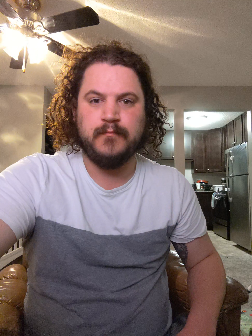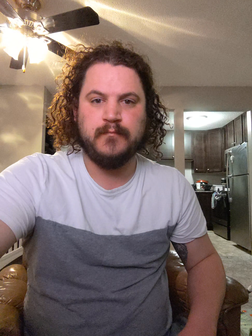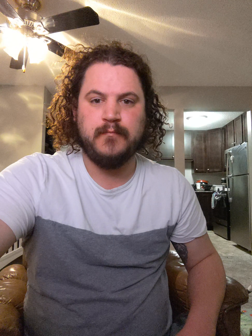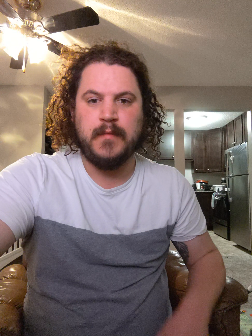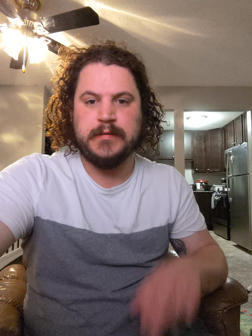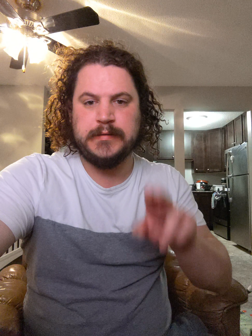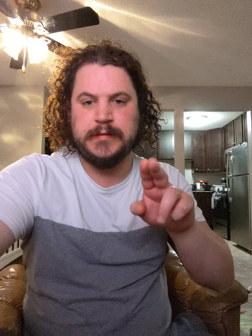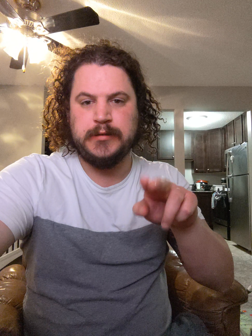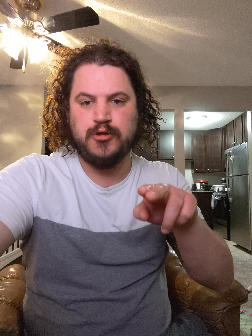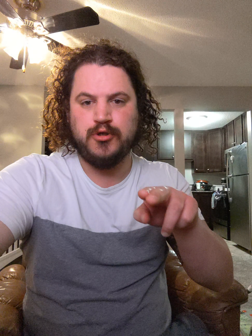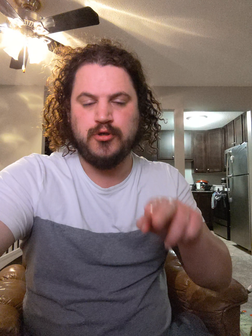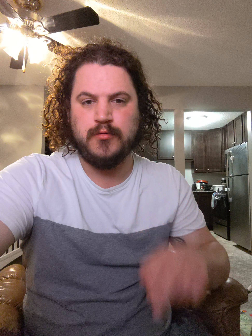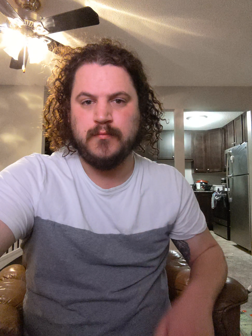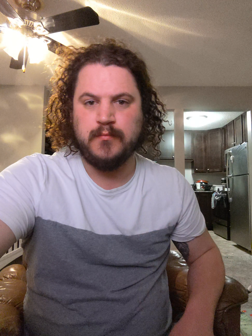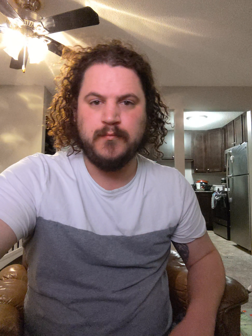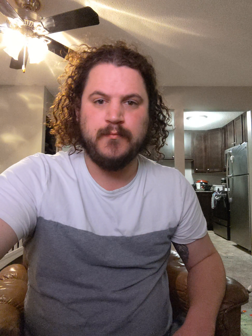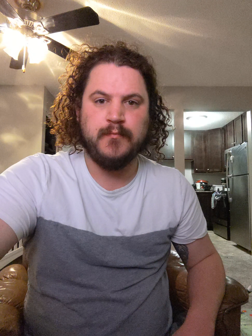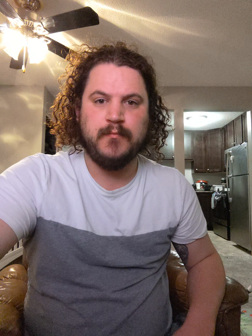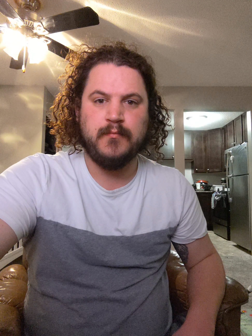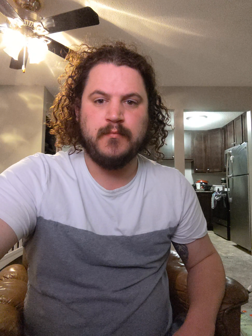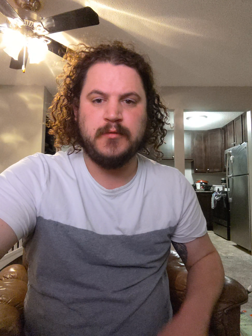chair